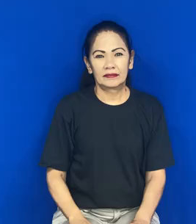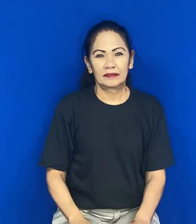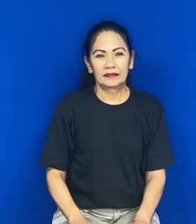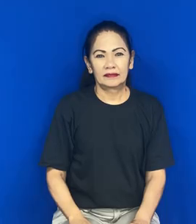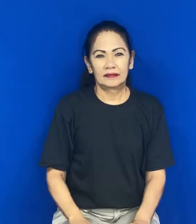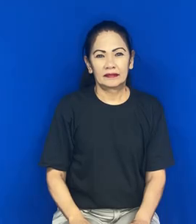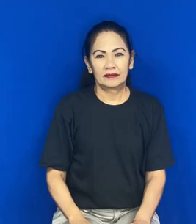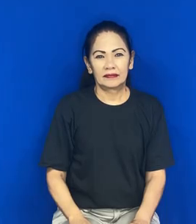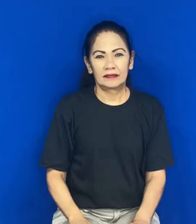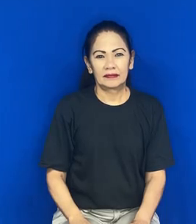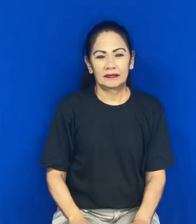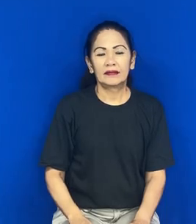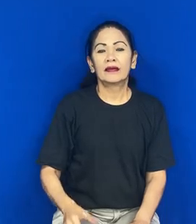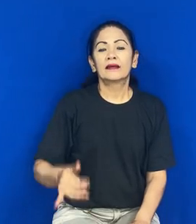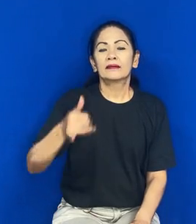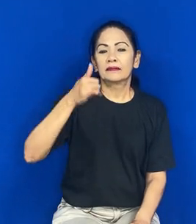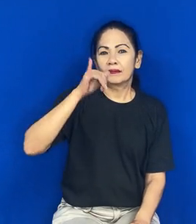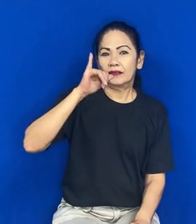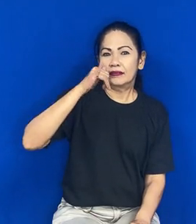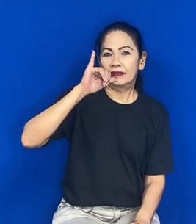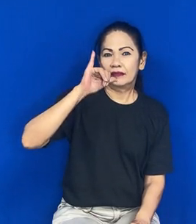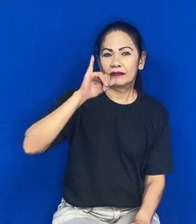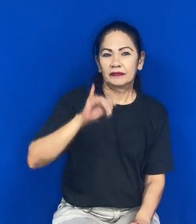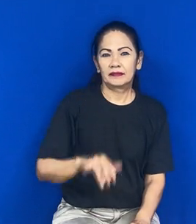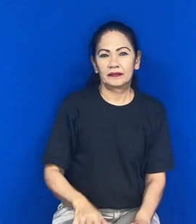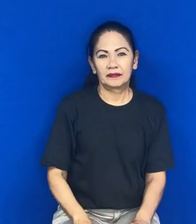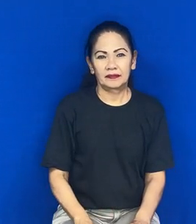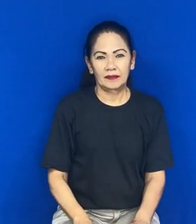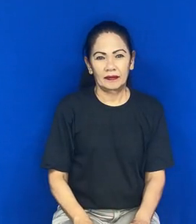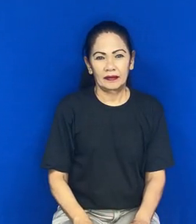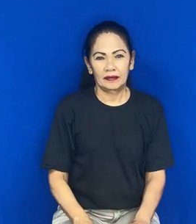beer